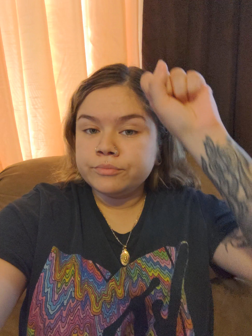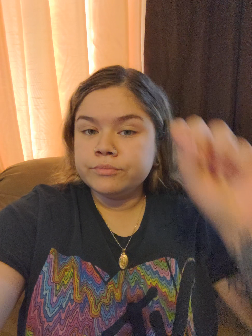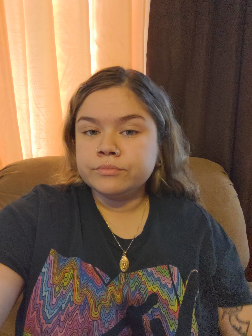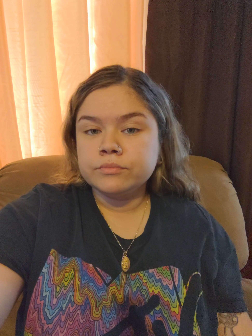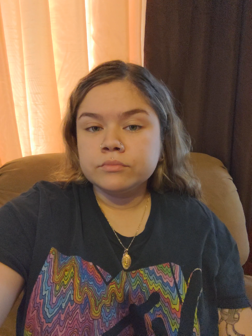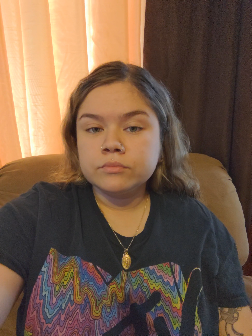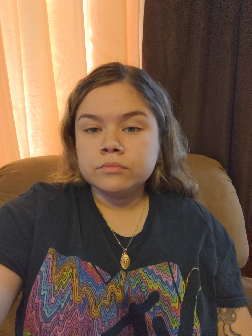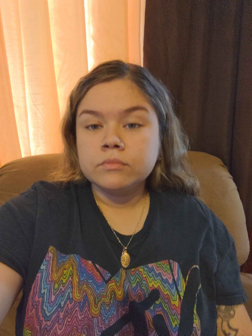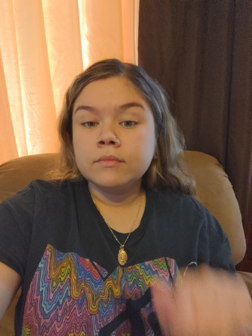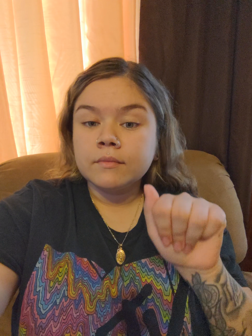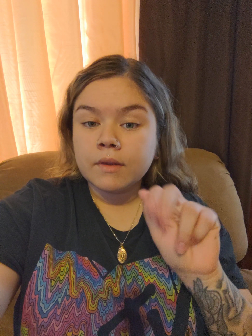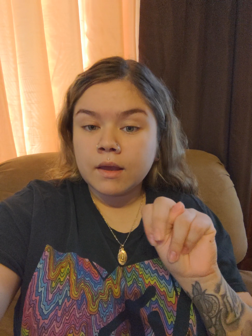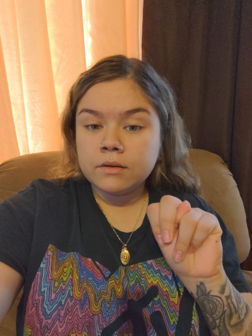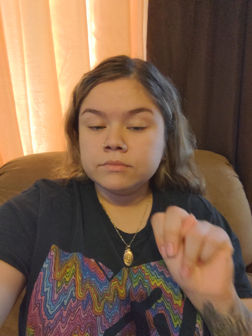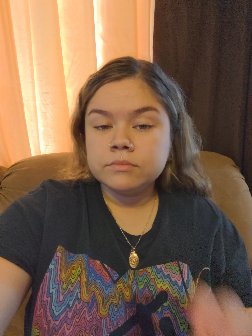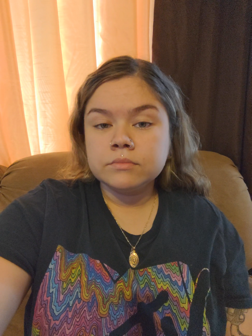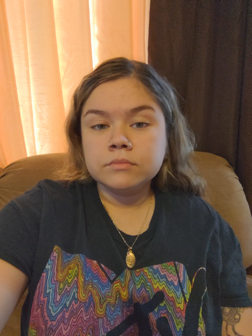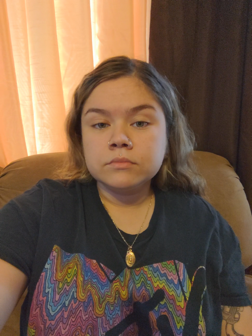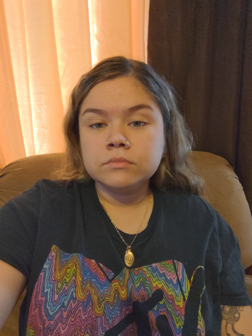an